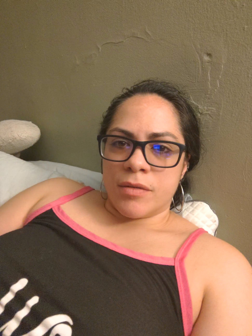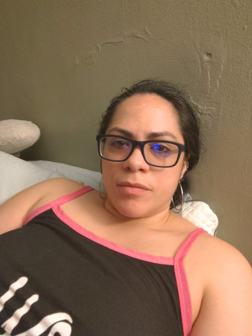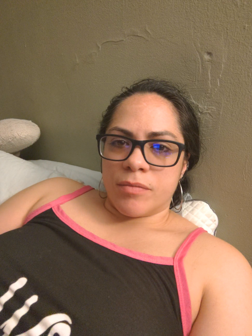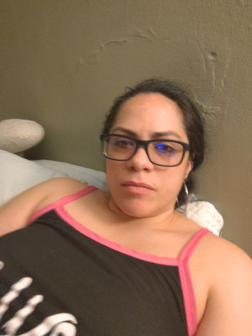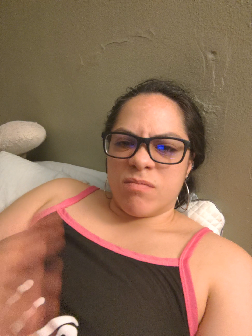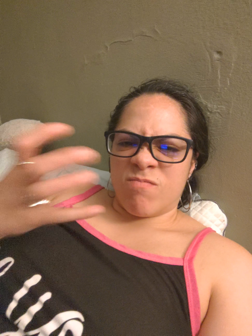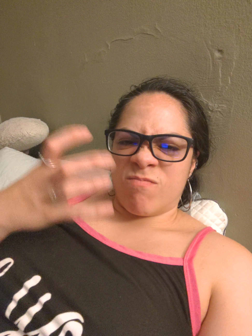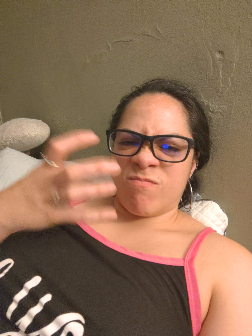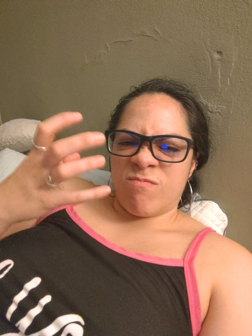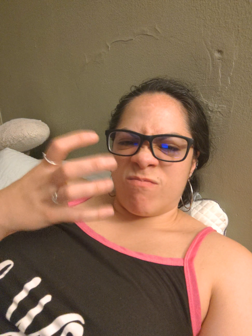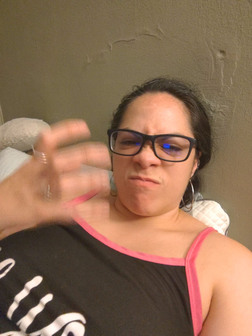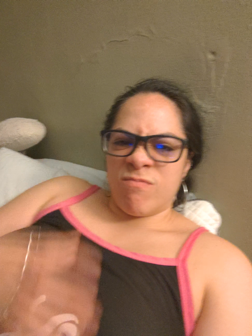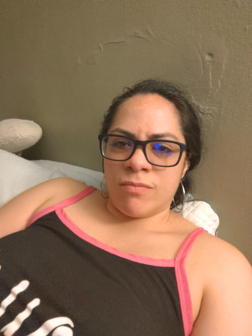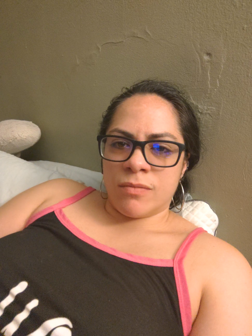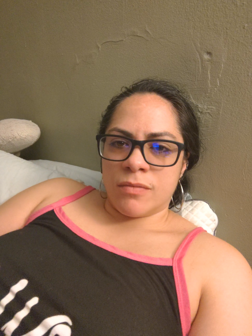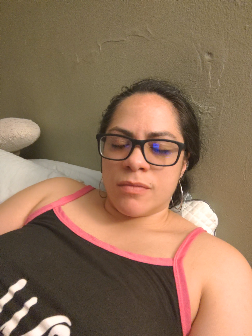yucky